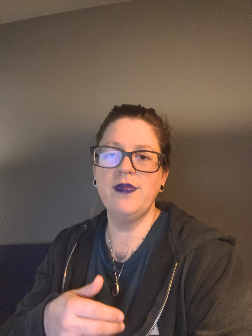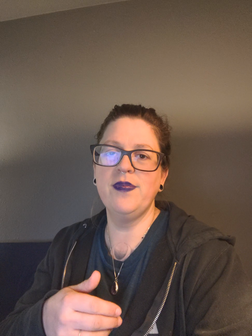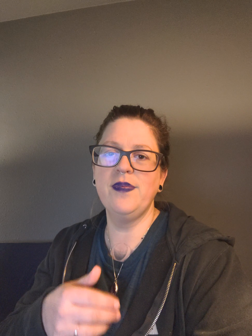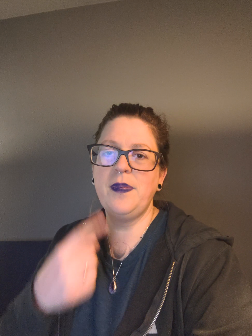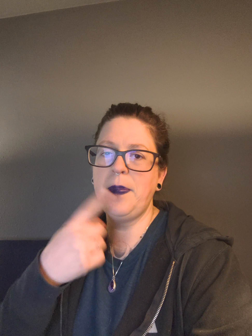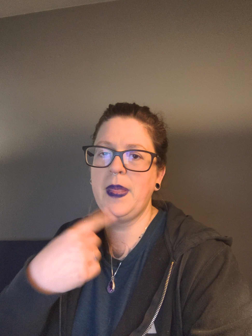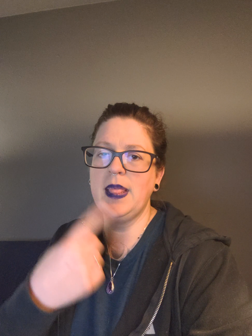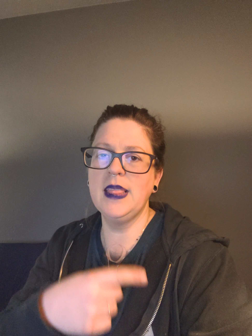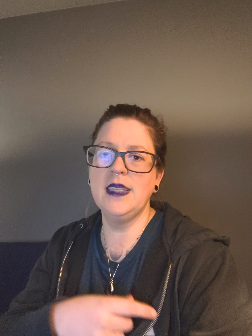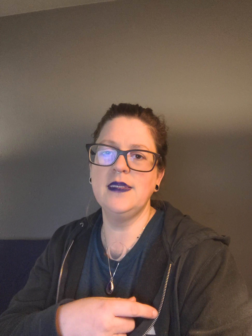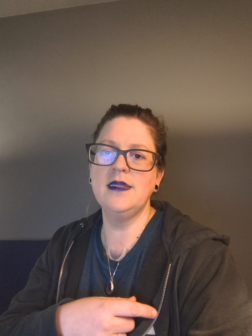mouth